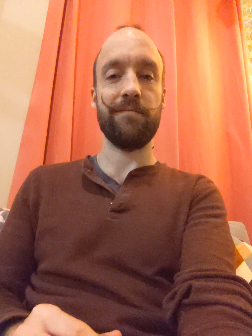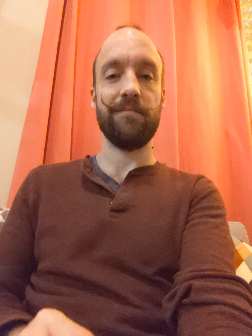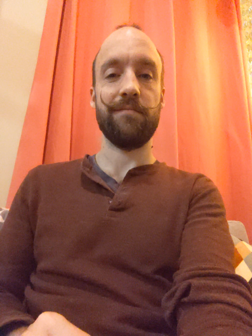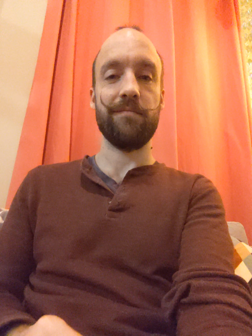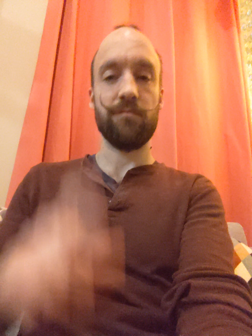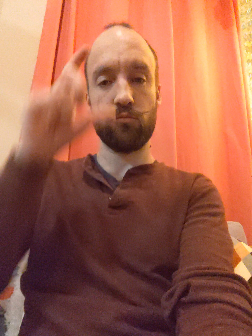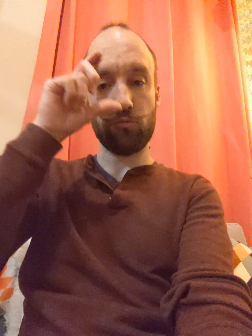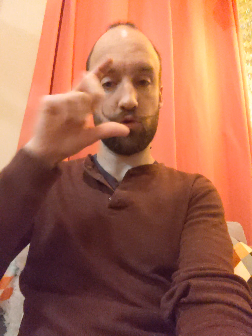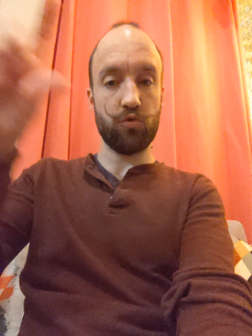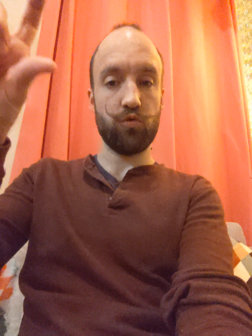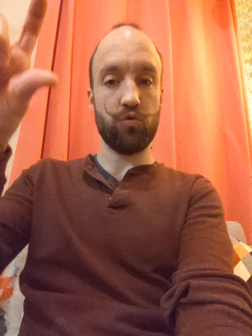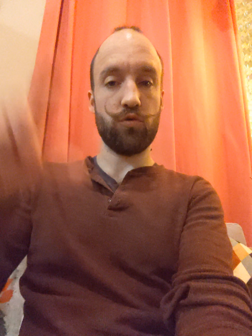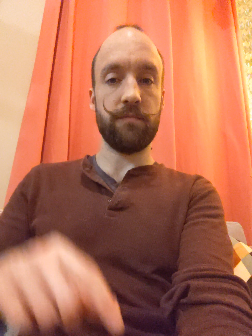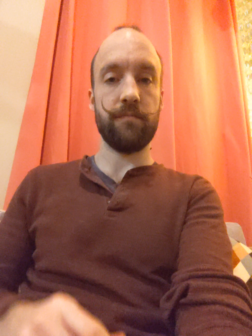moon